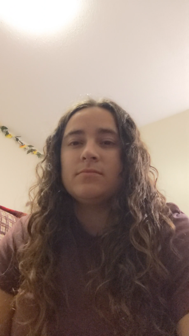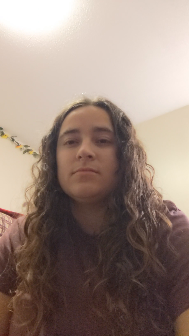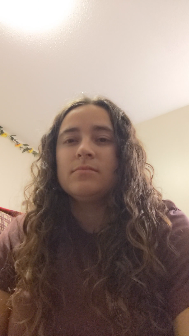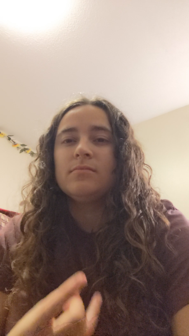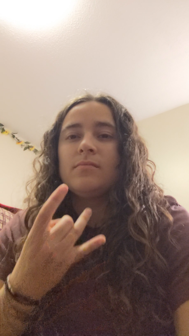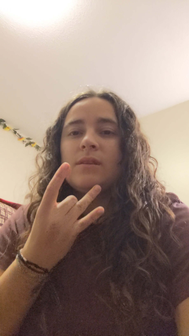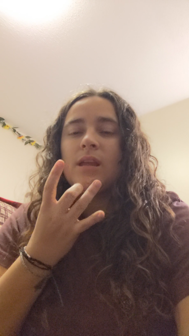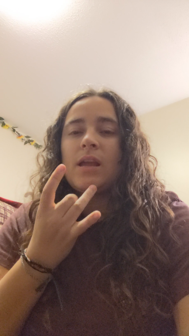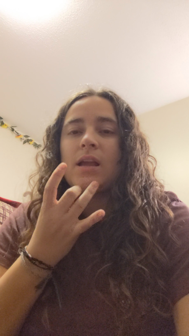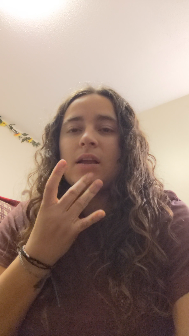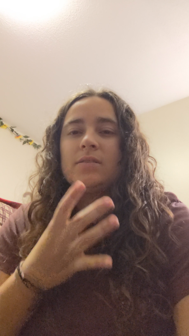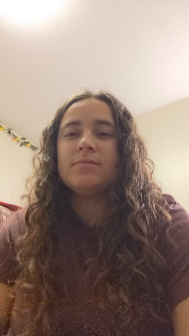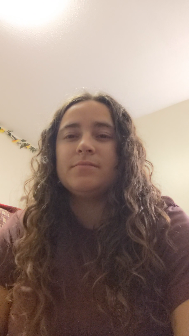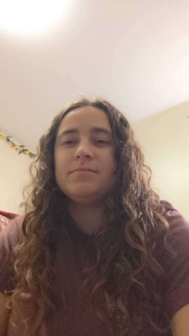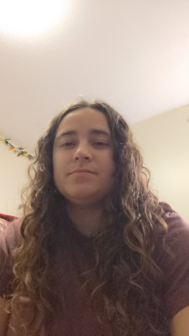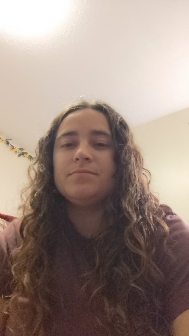light bulb